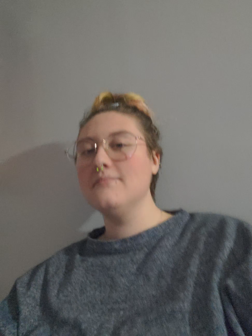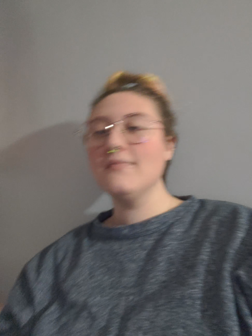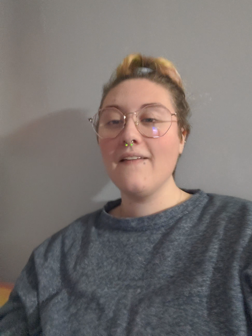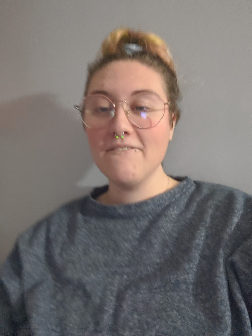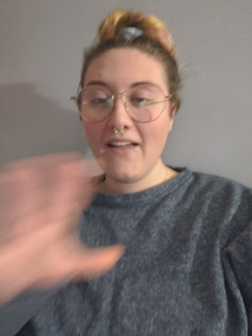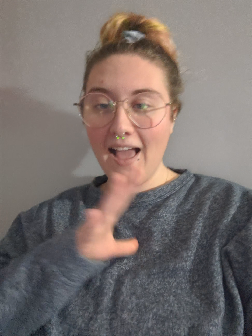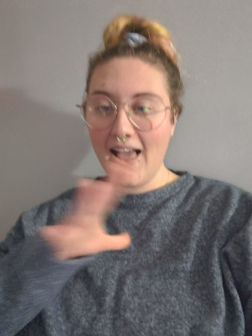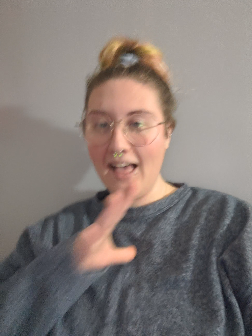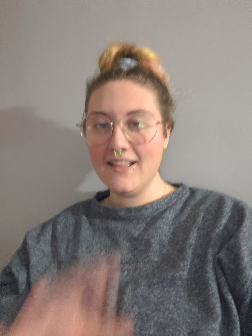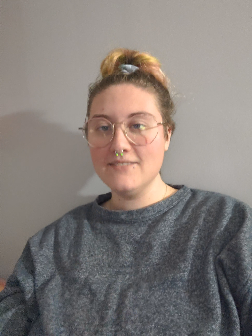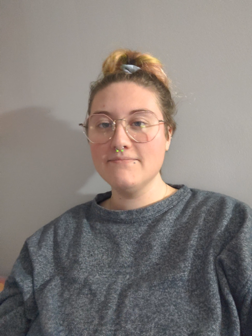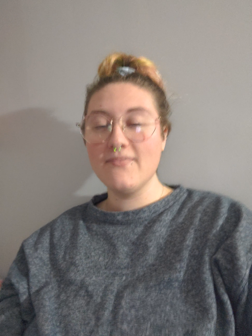fine